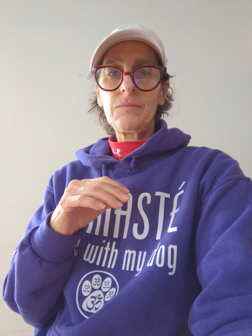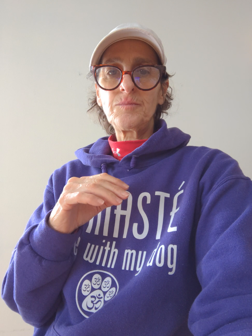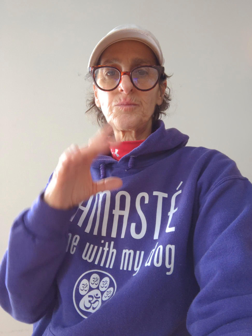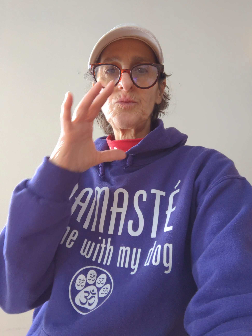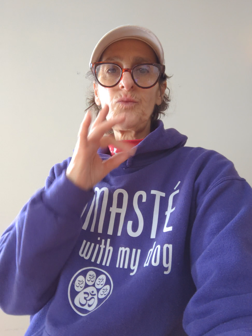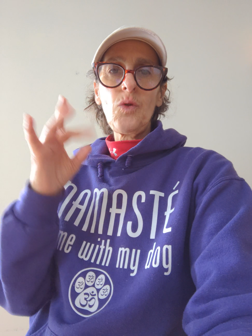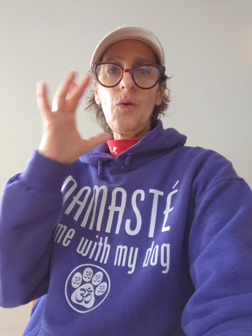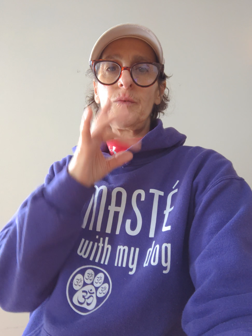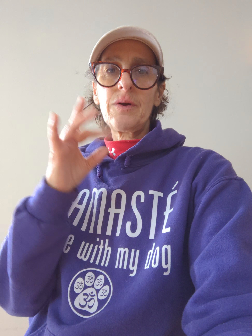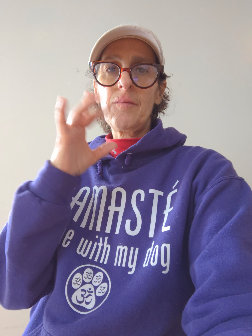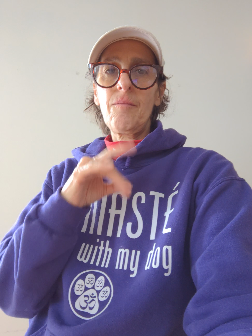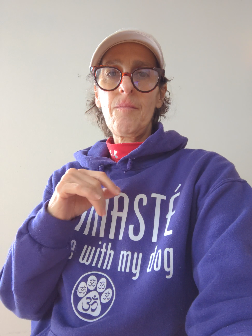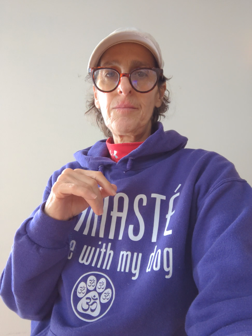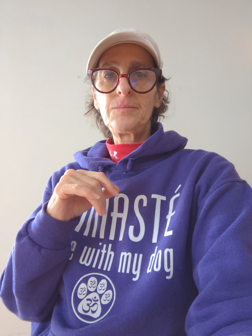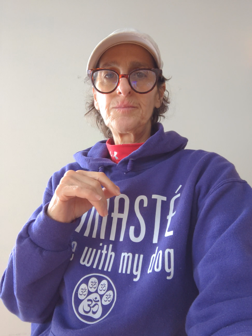story